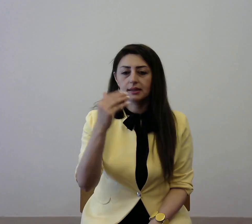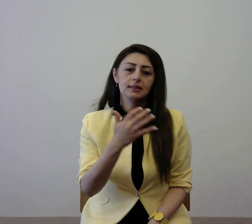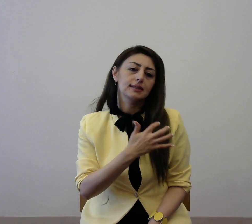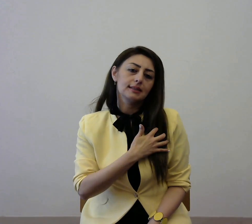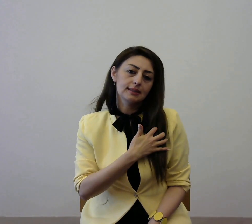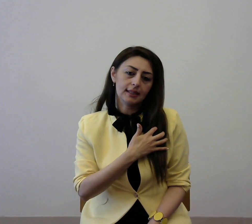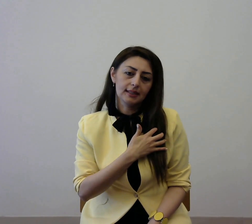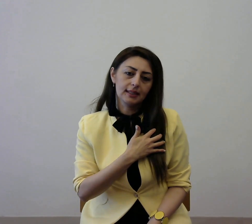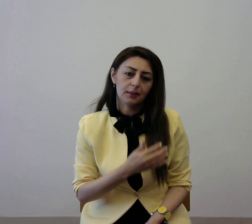istəyirəm